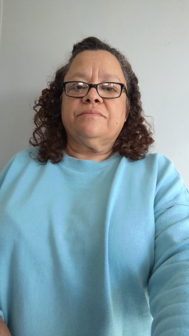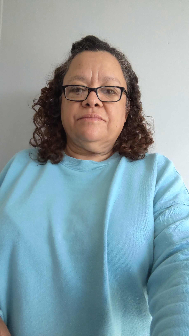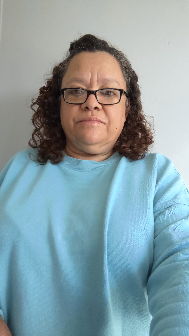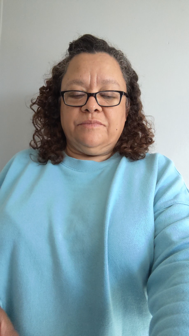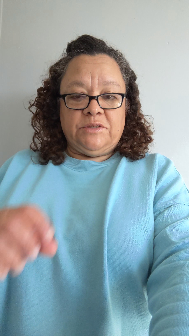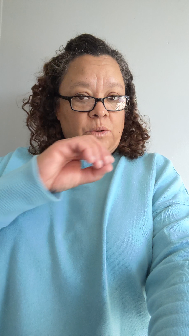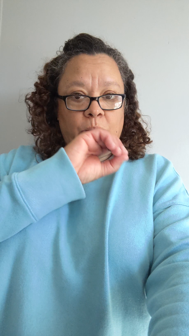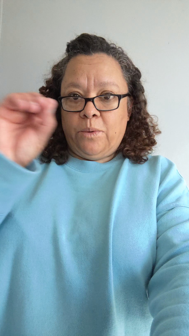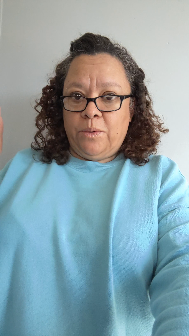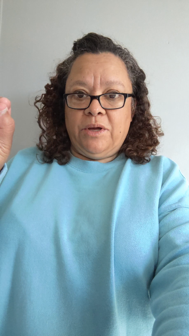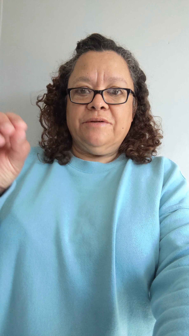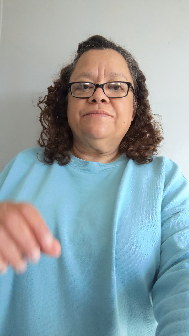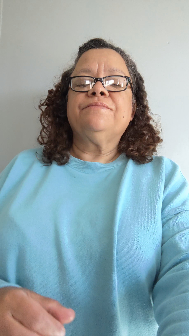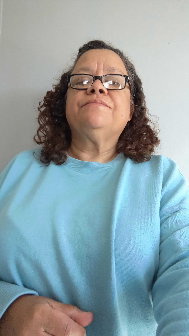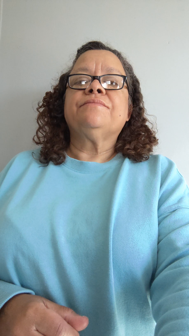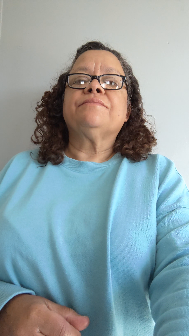none